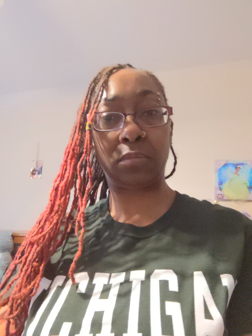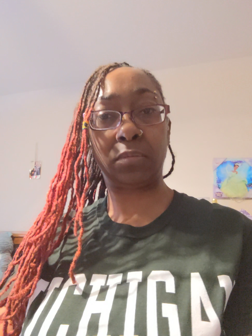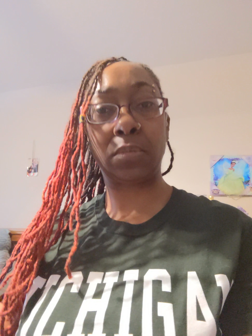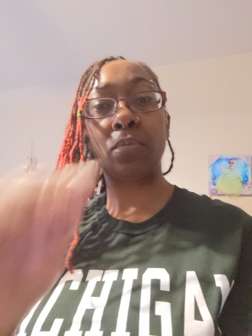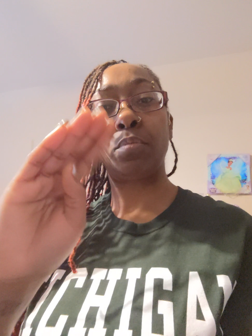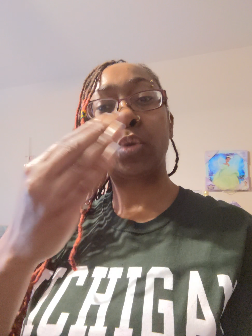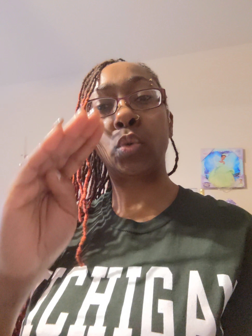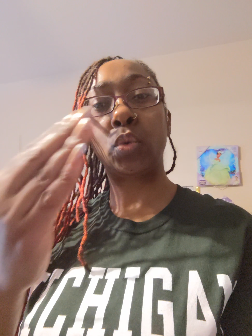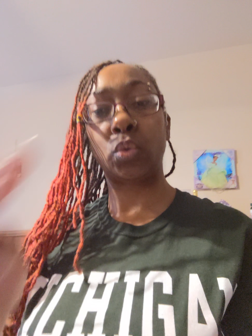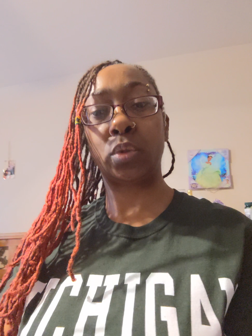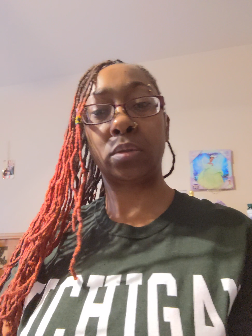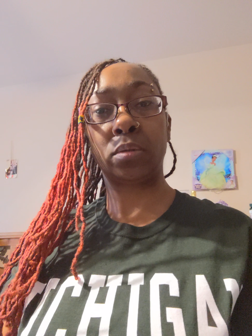blue